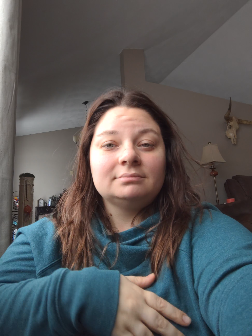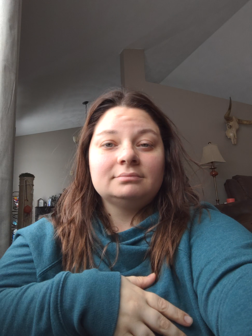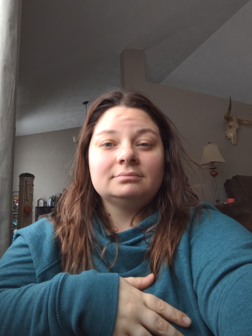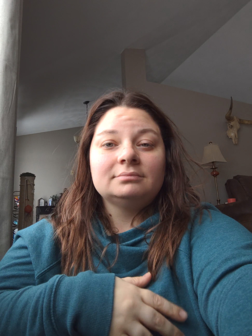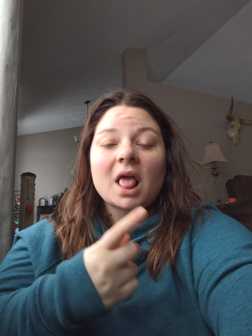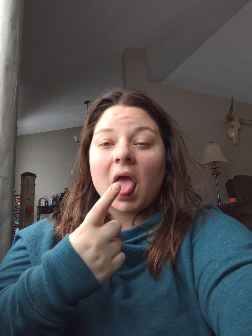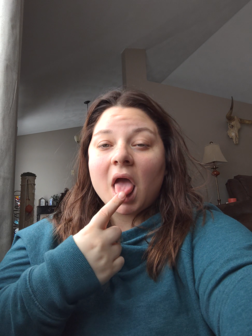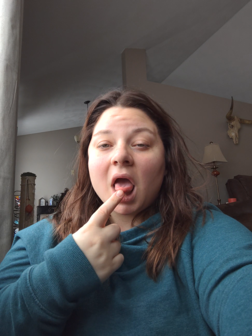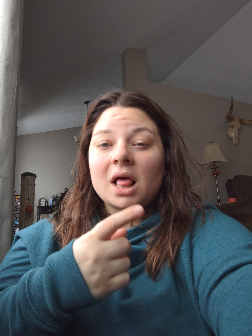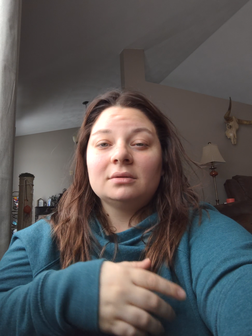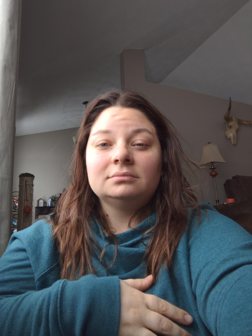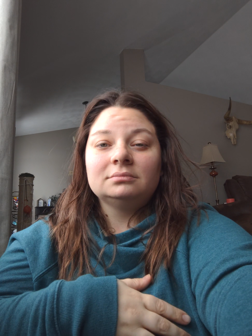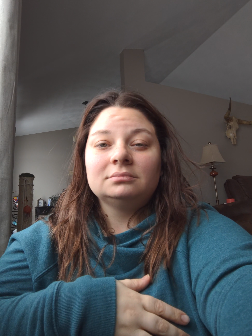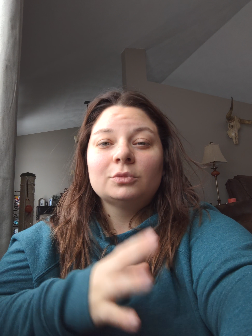tongue